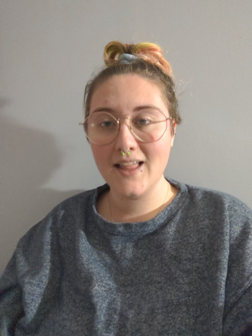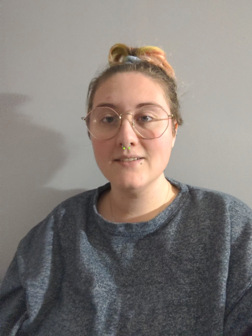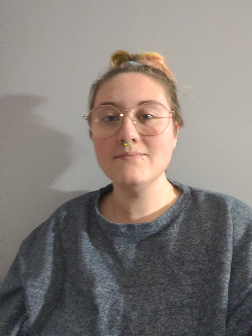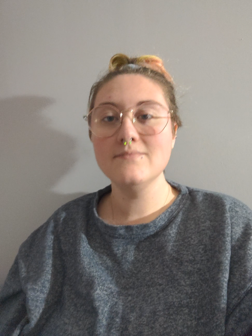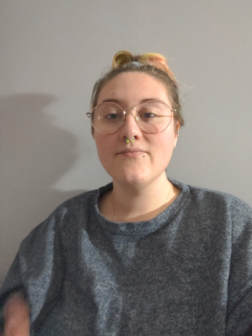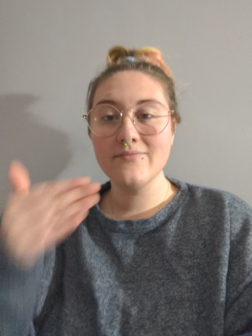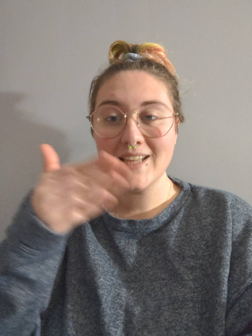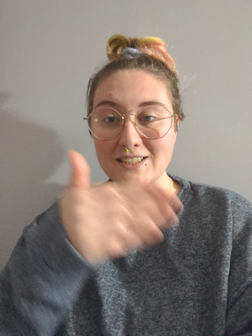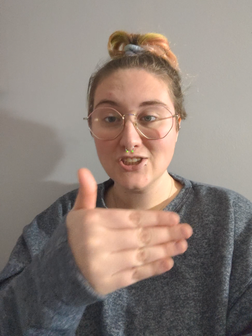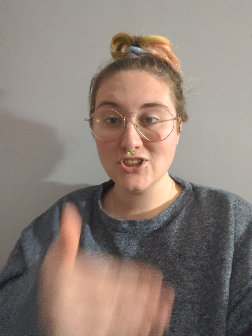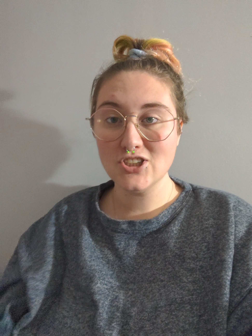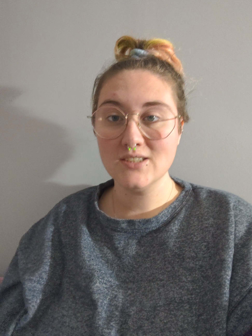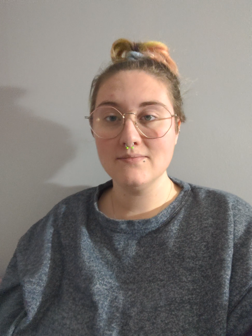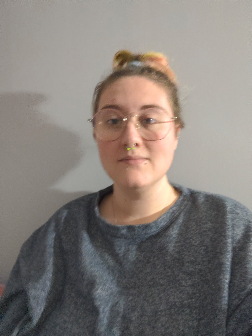fish